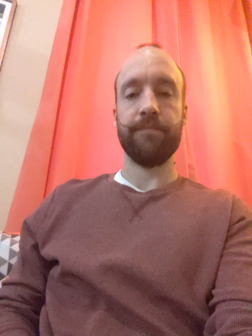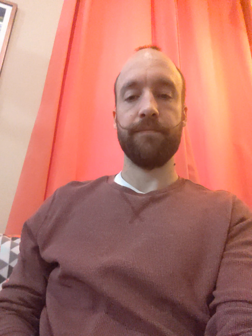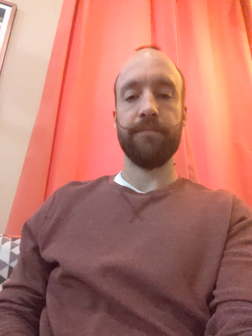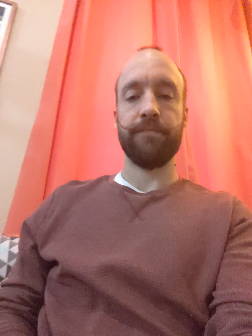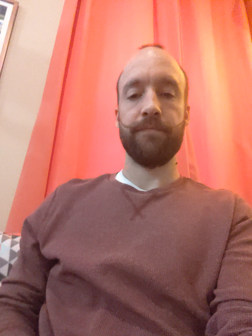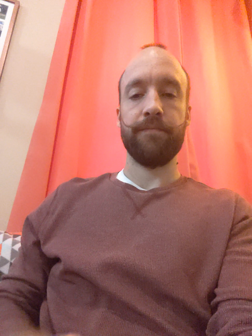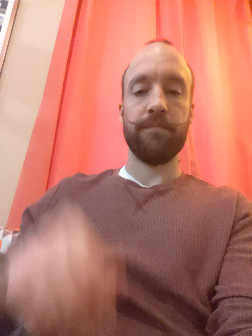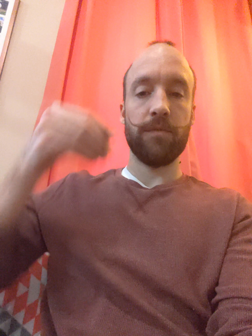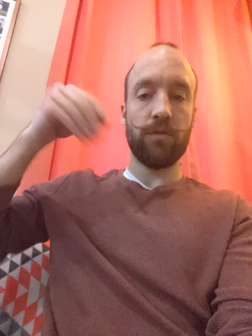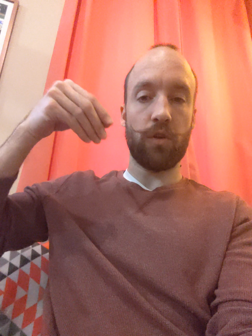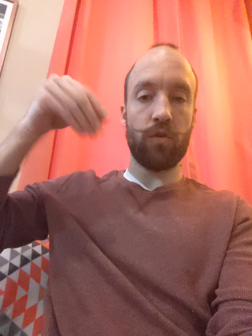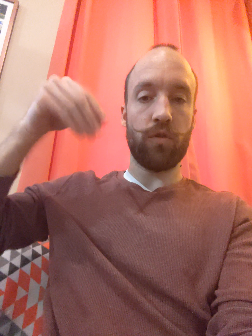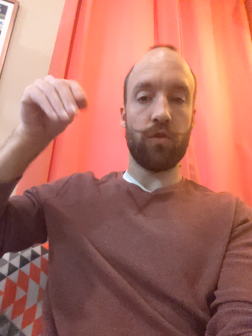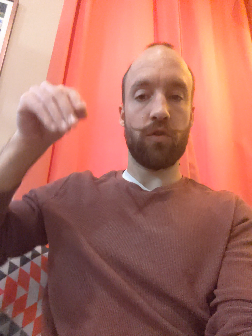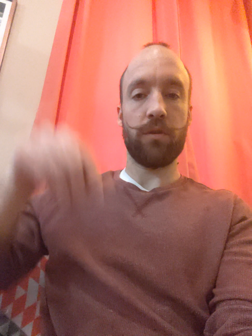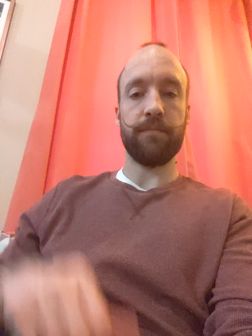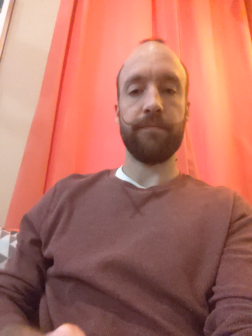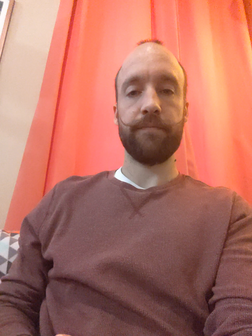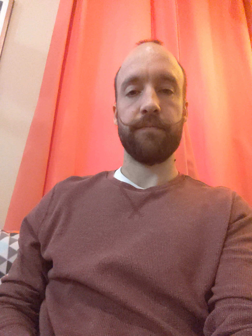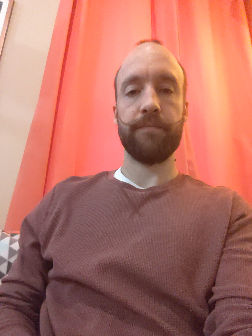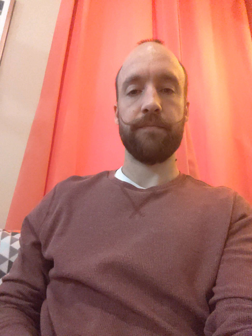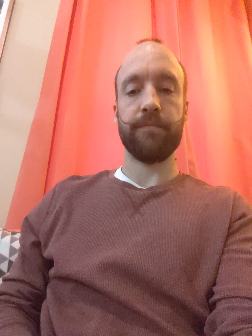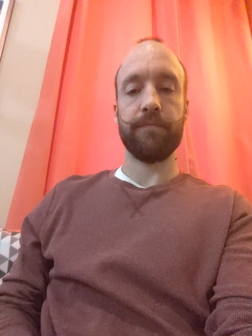store